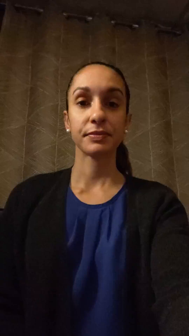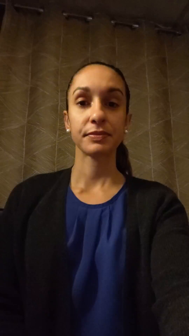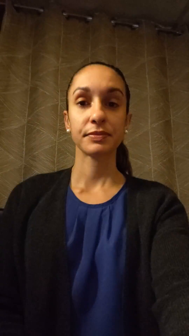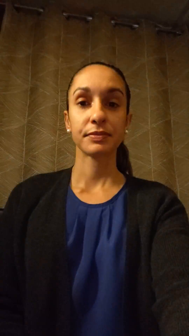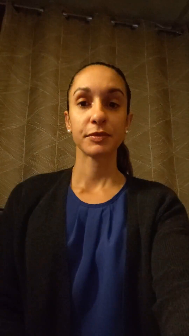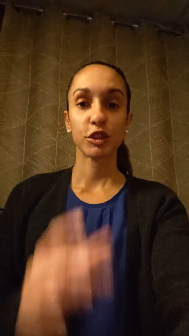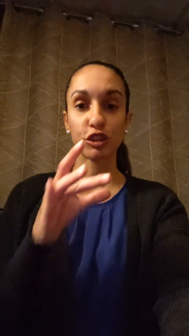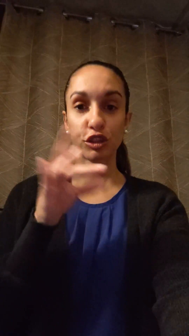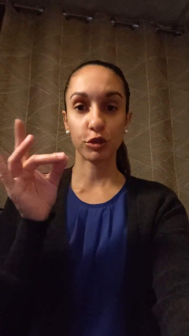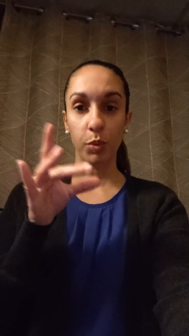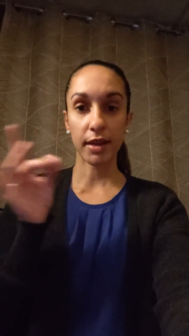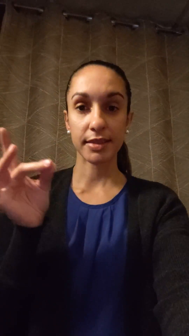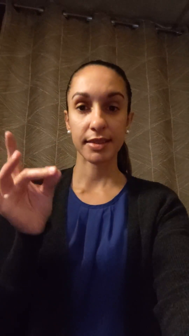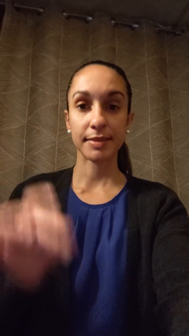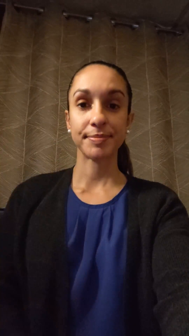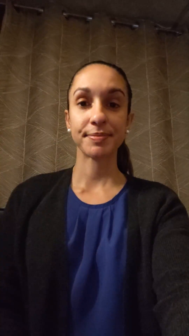choose